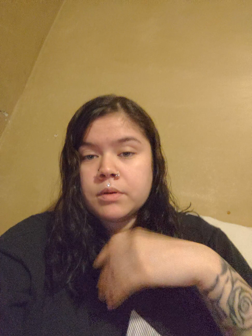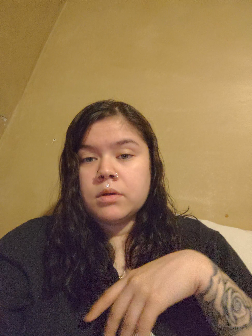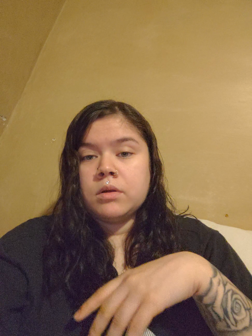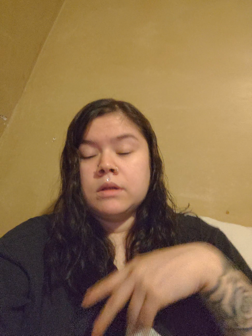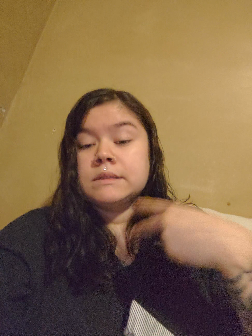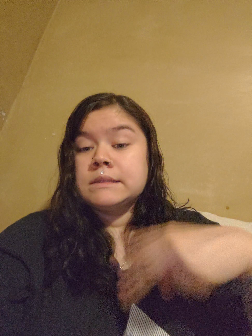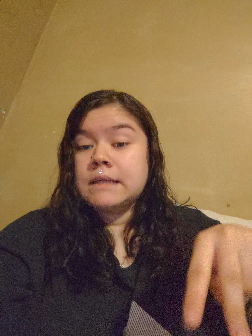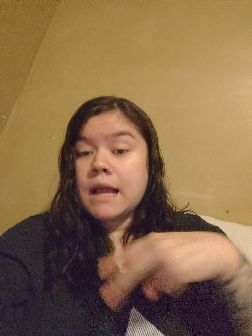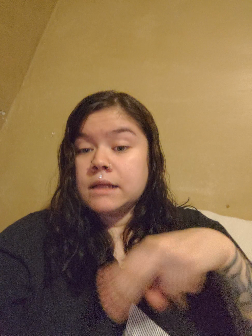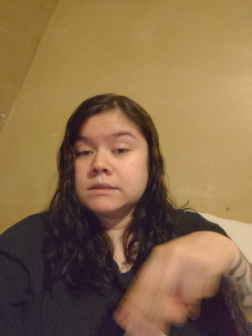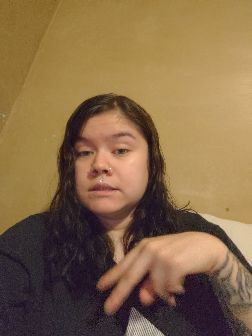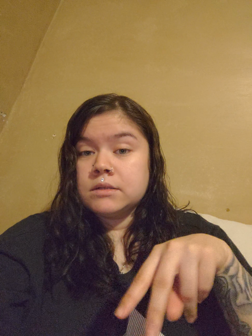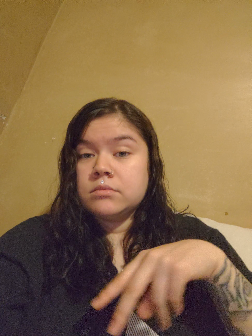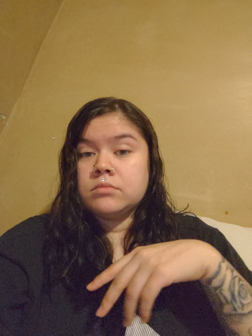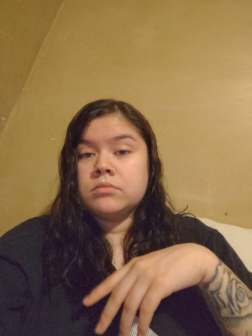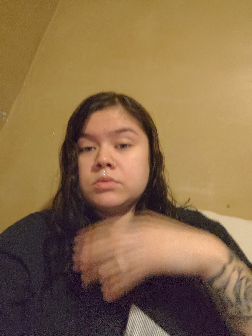dance